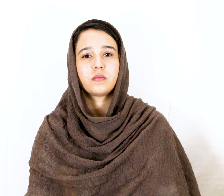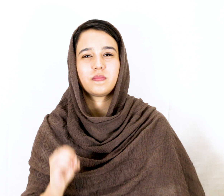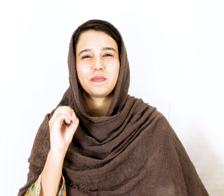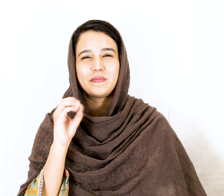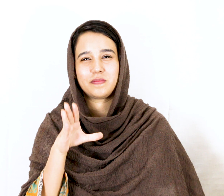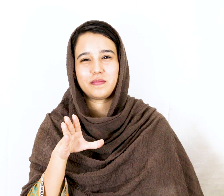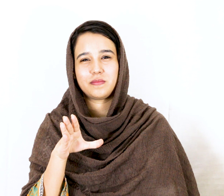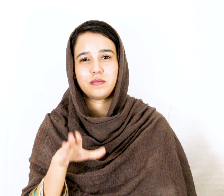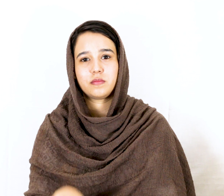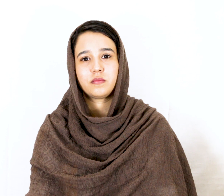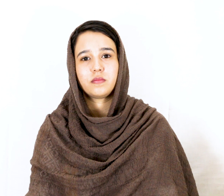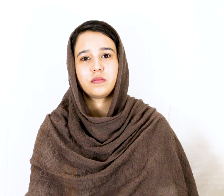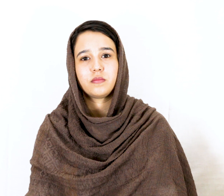bad